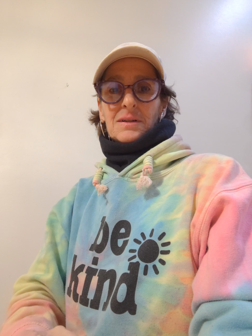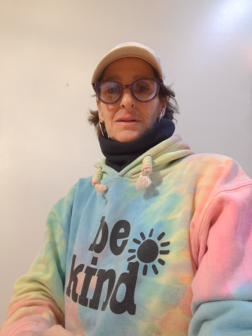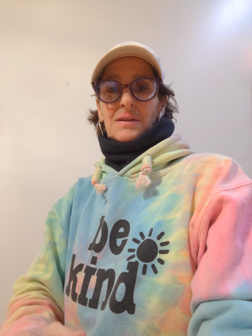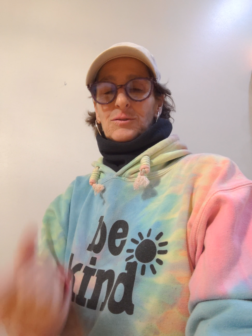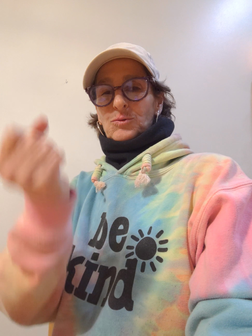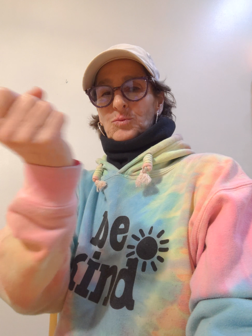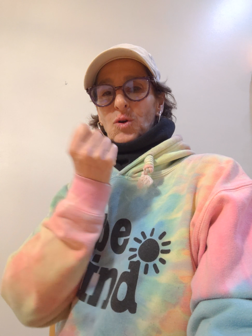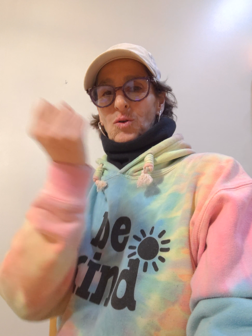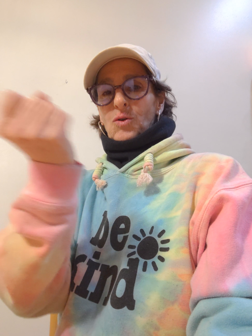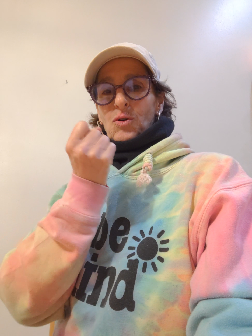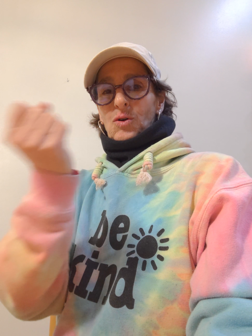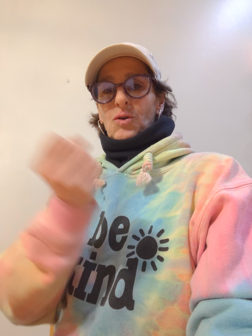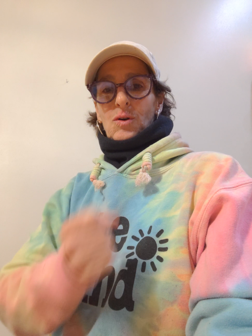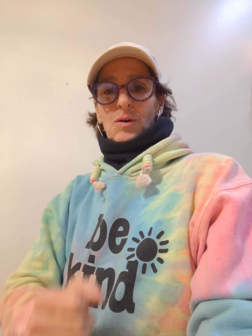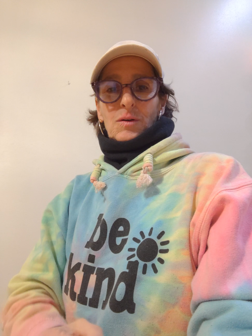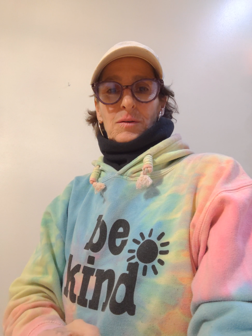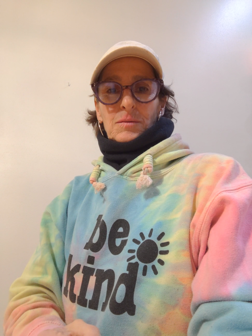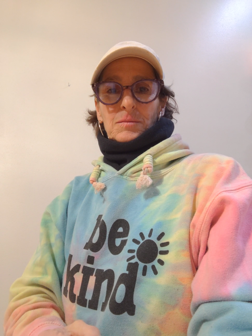drawer